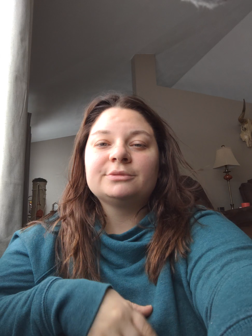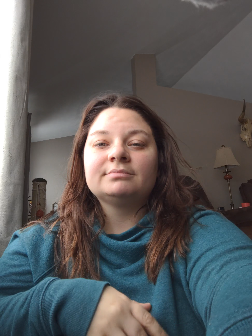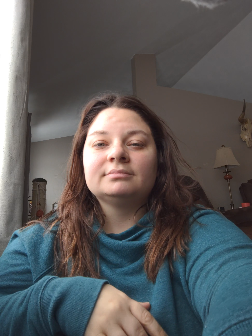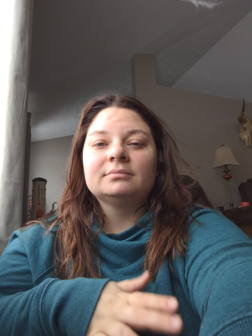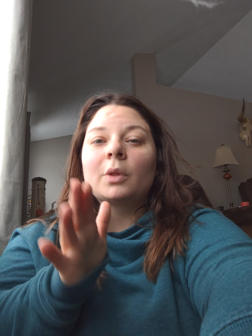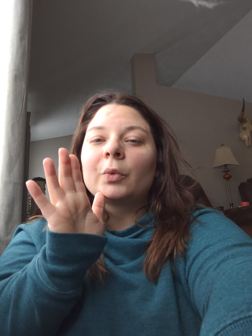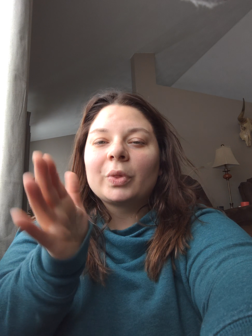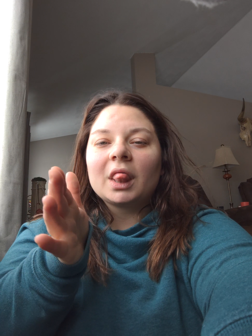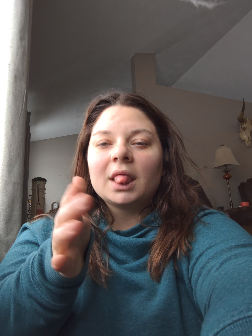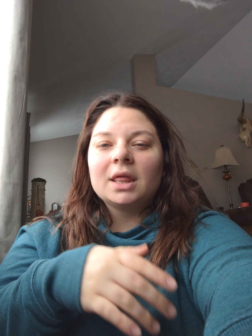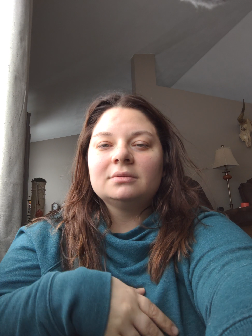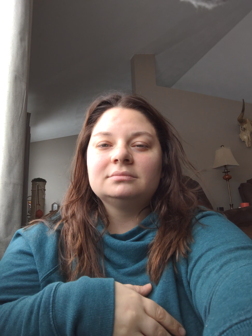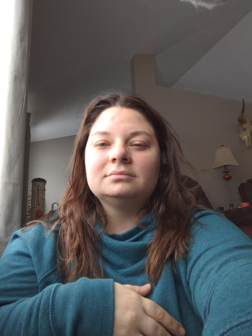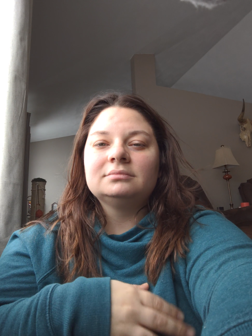will